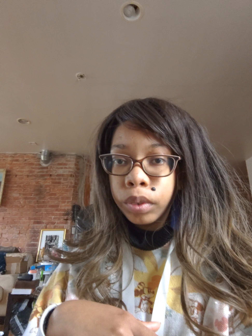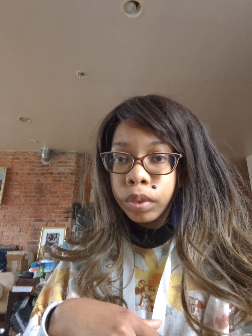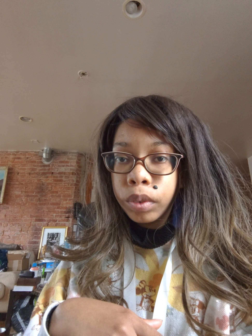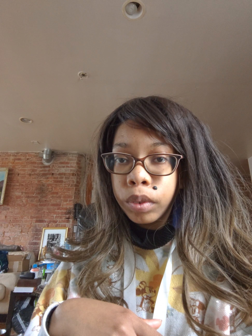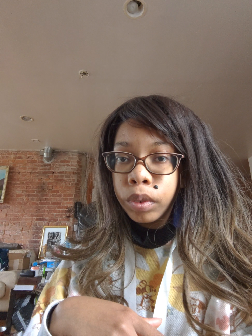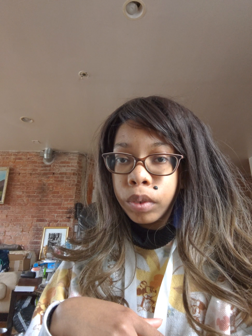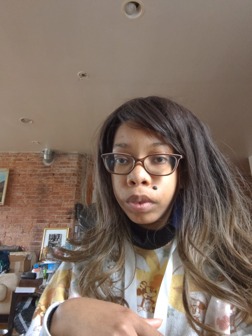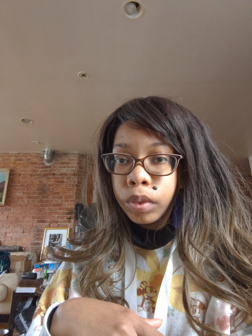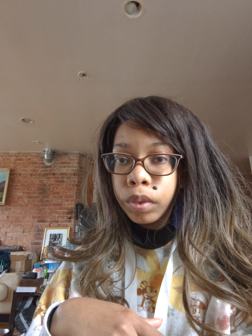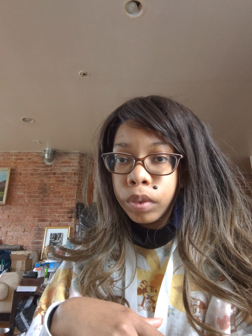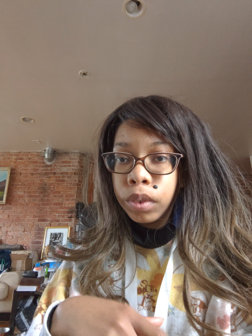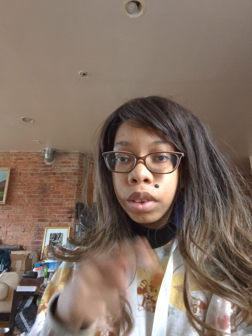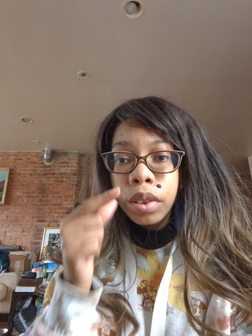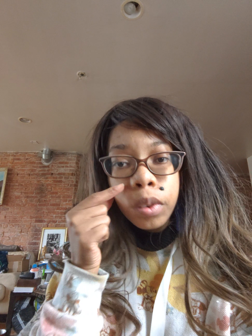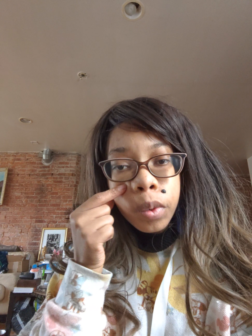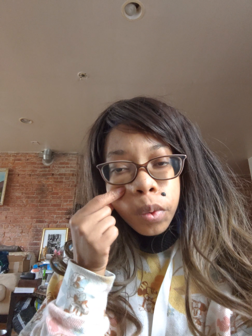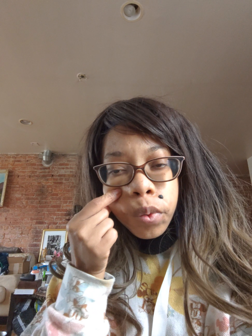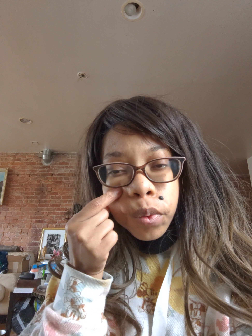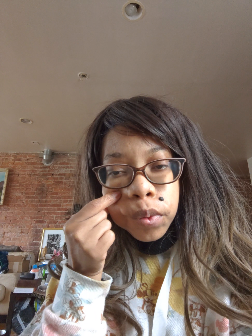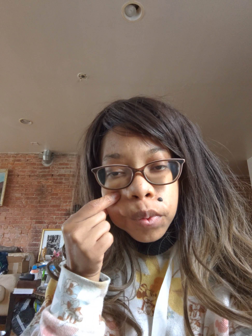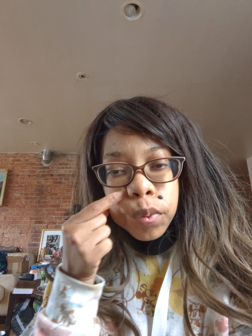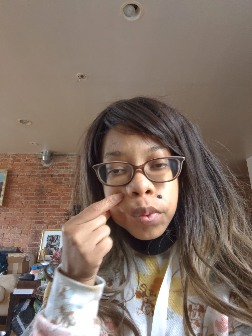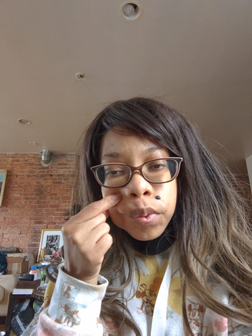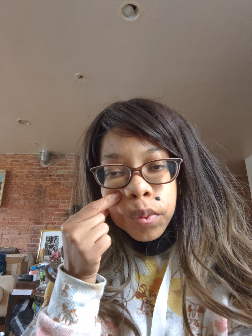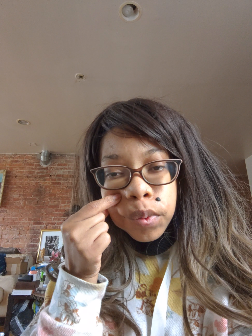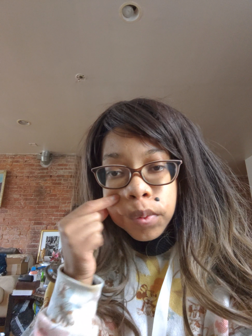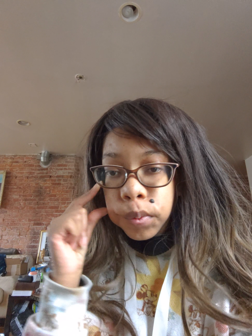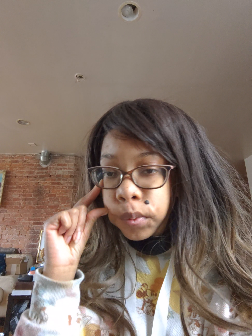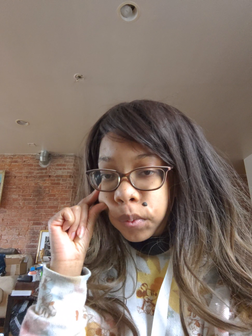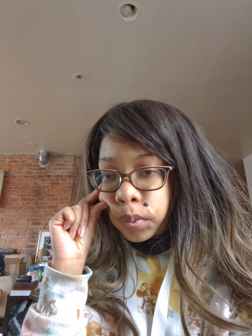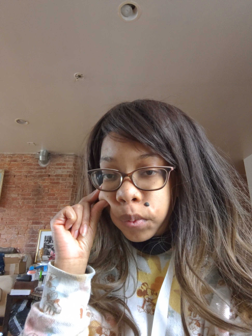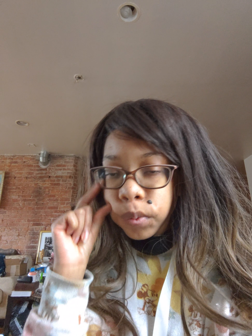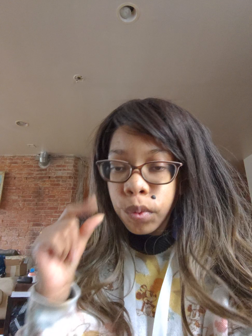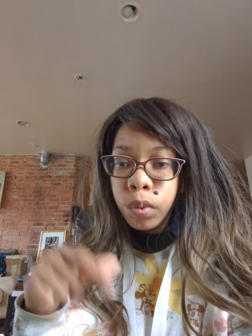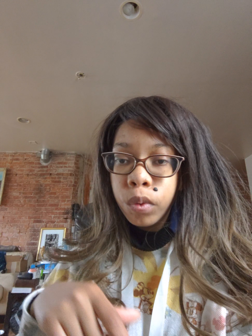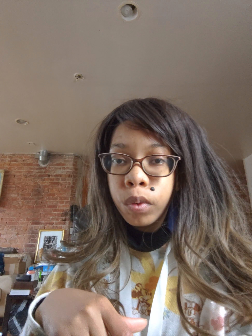cheek